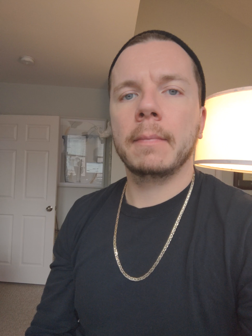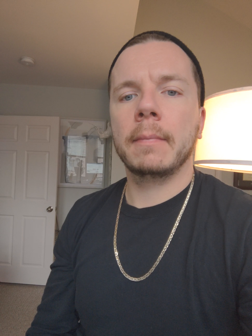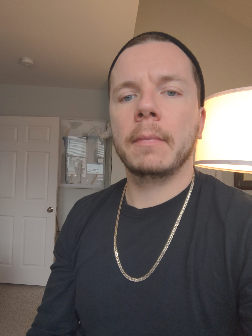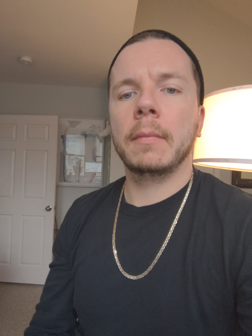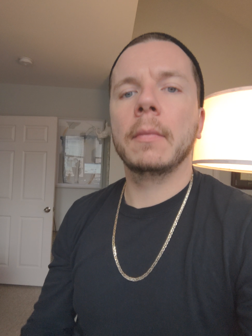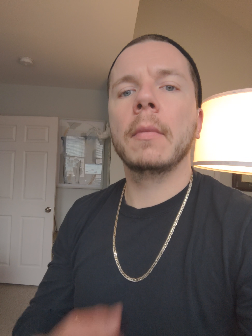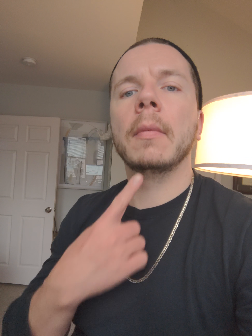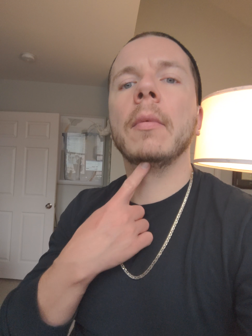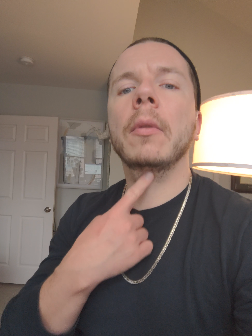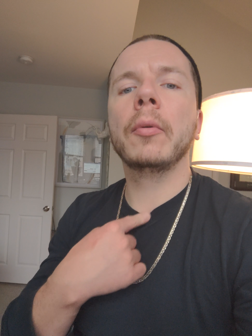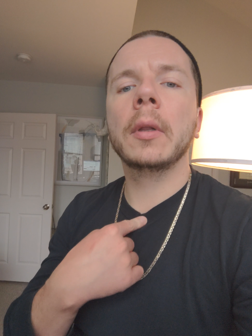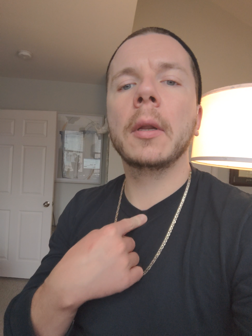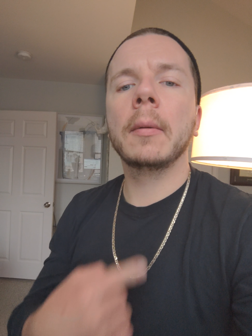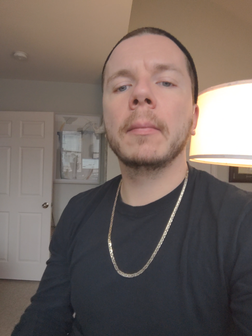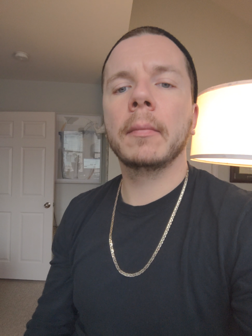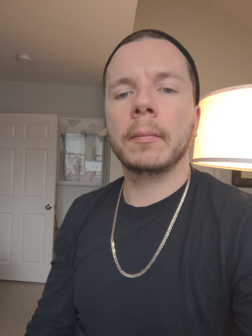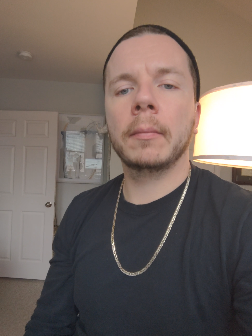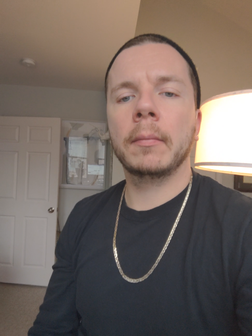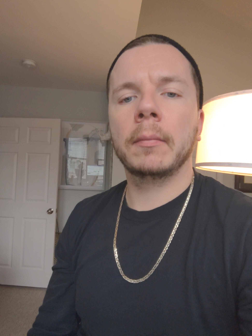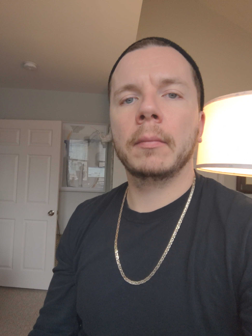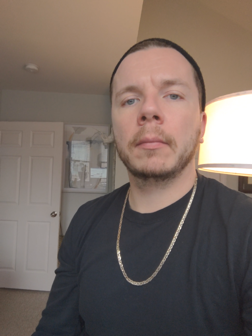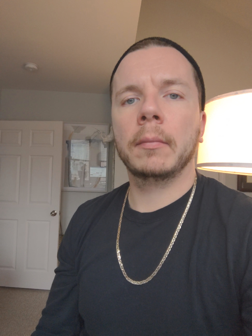thirsty